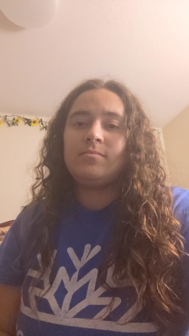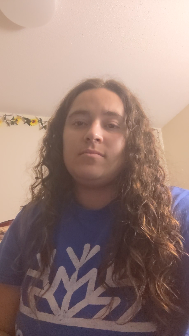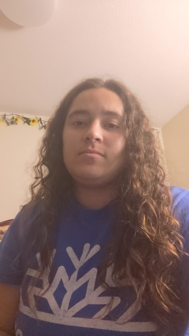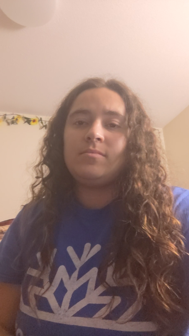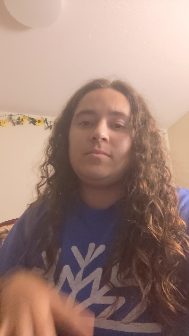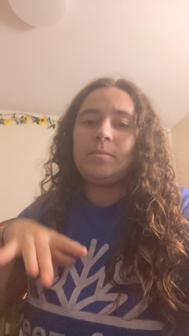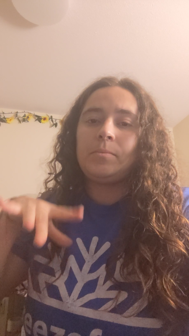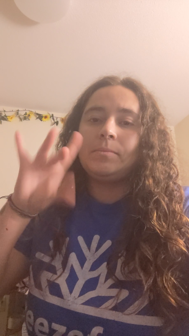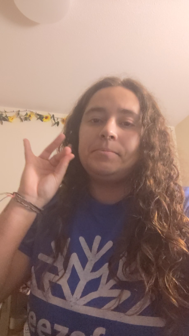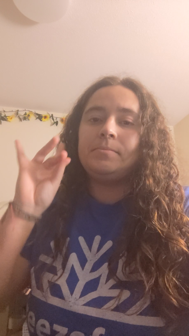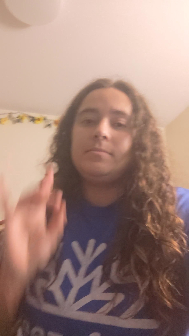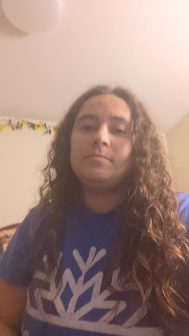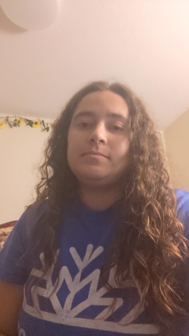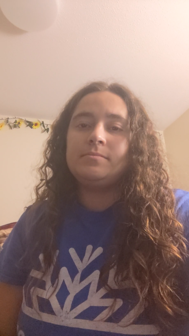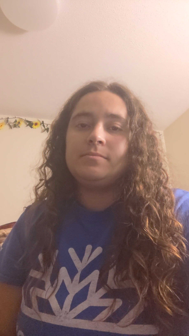pick